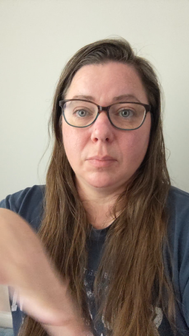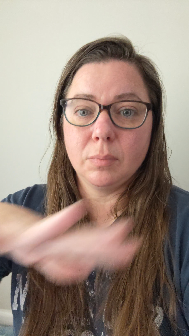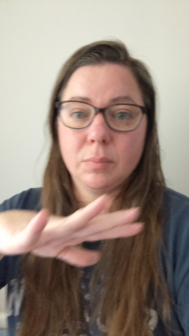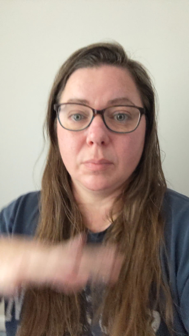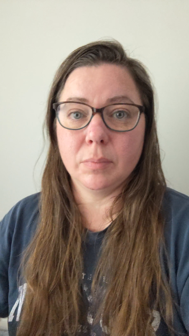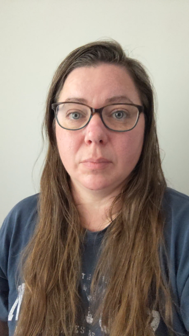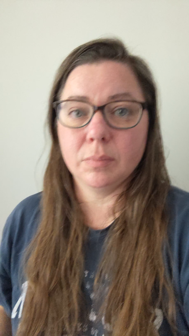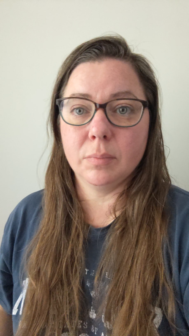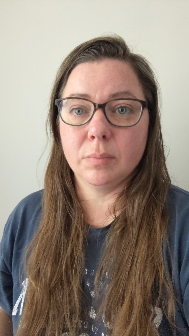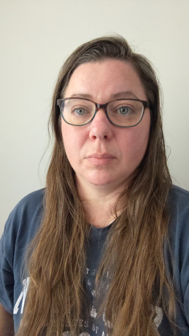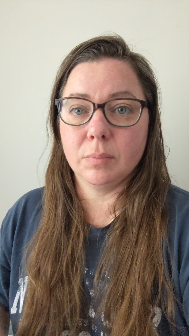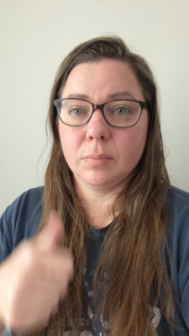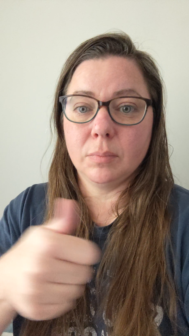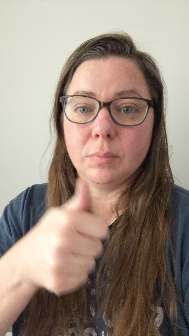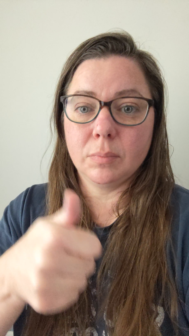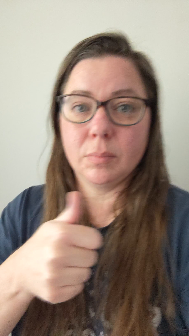basement